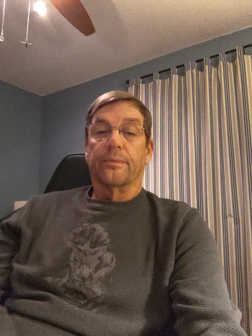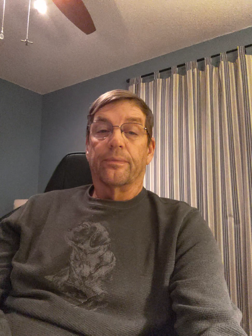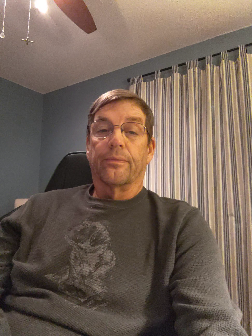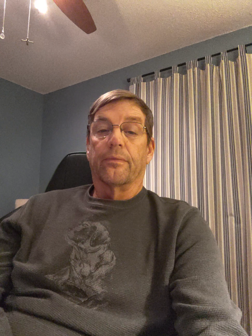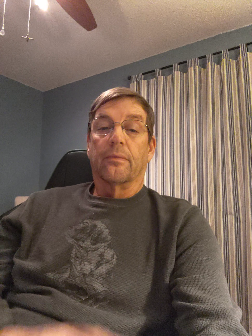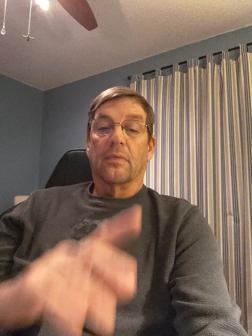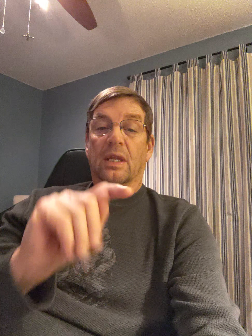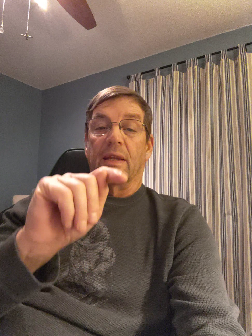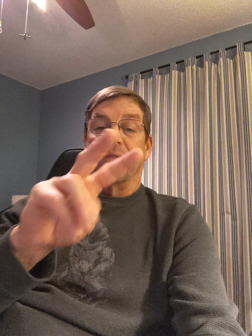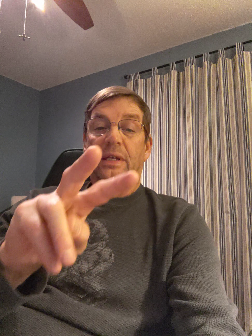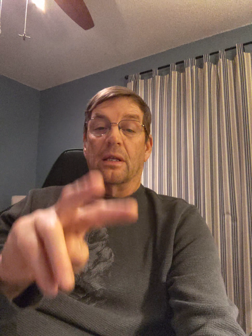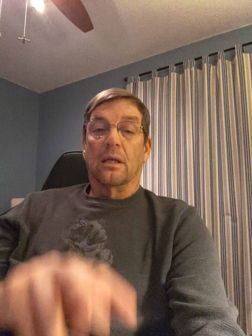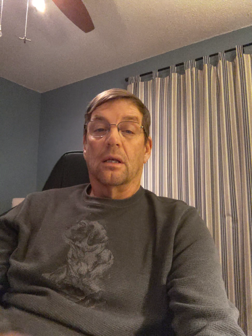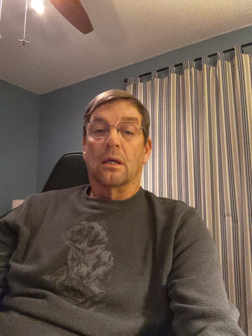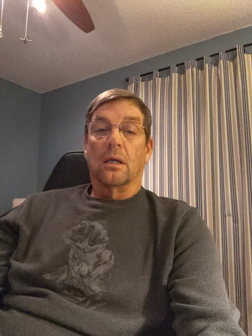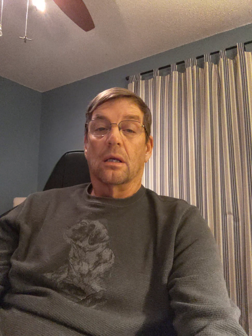TV